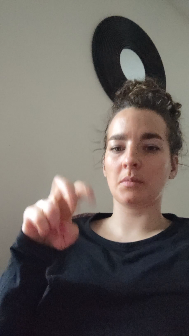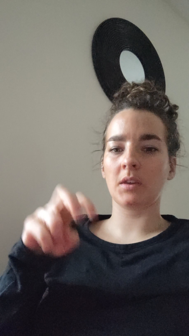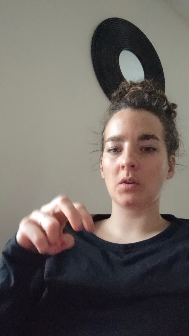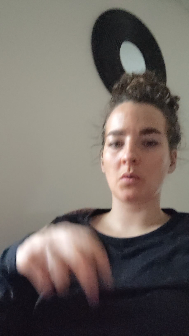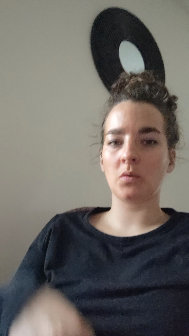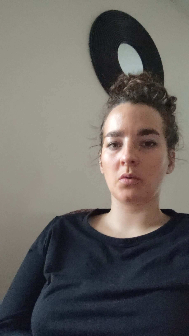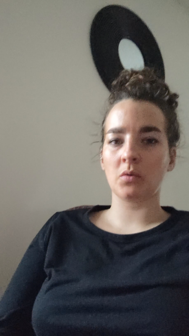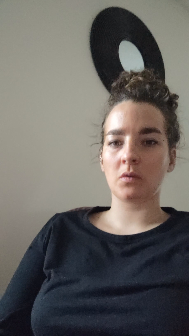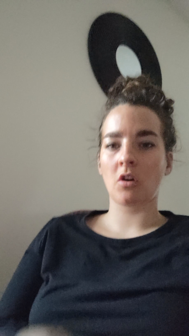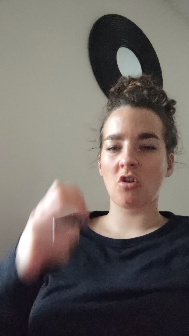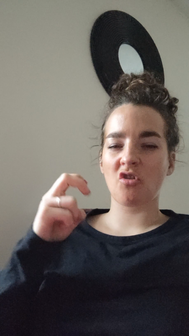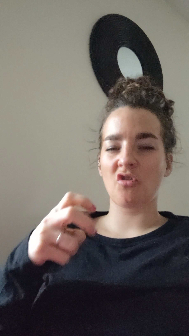hard